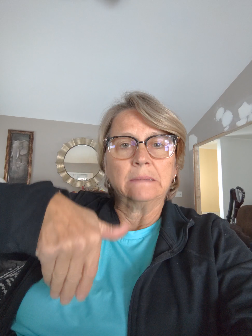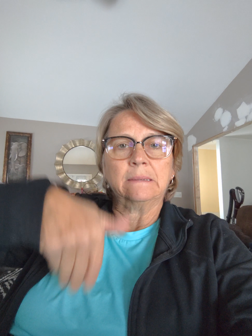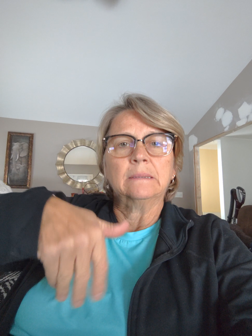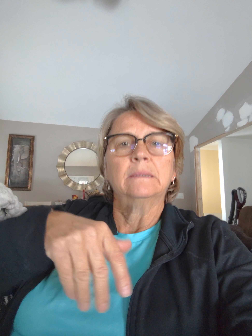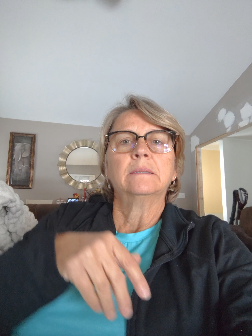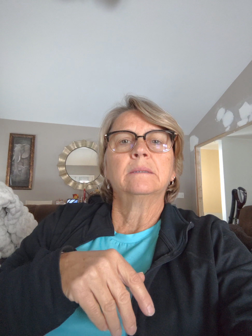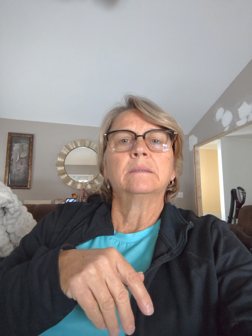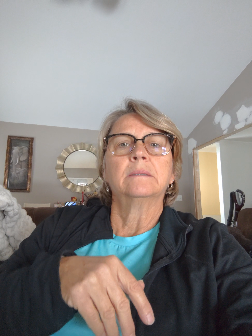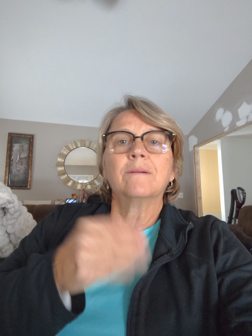night